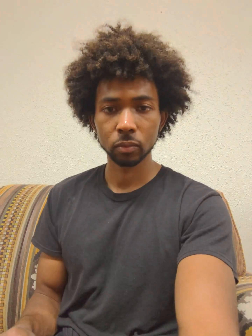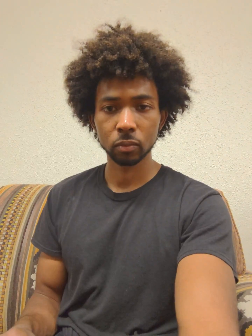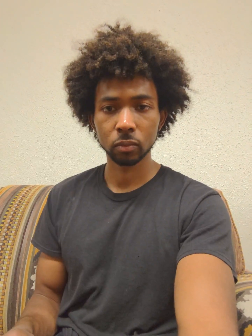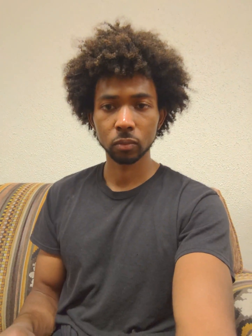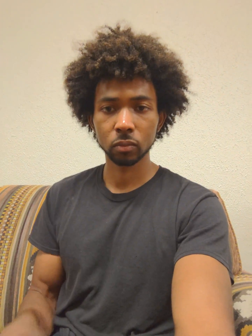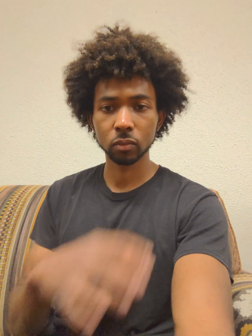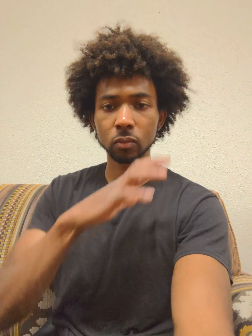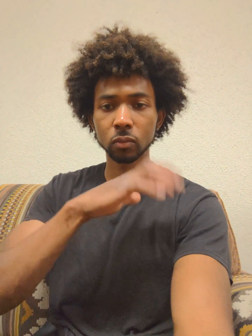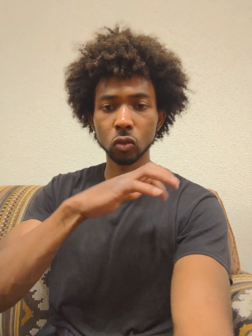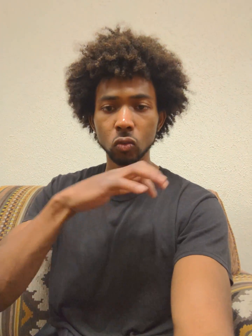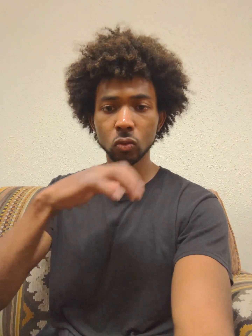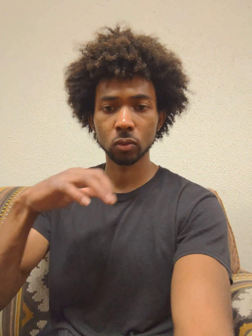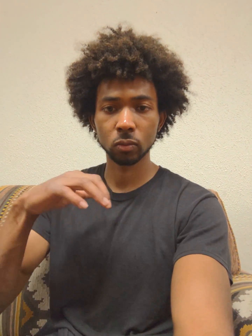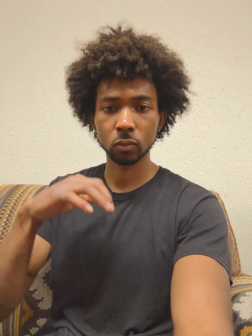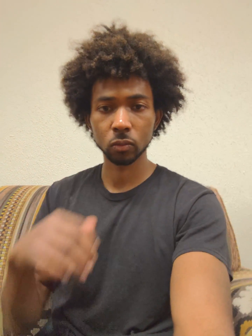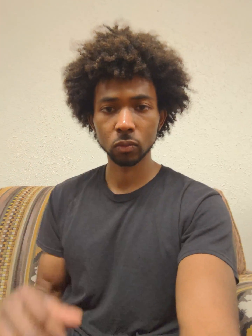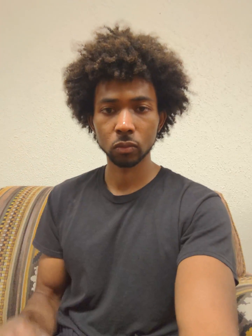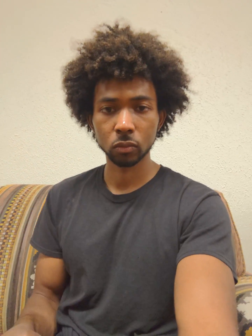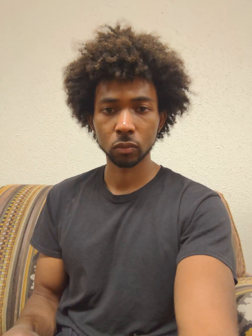grapes